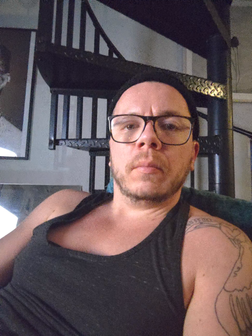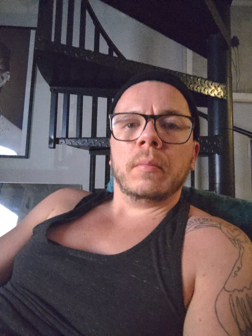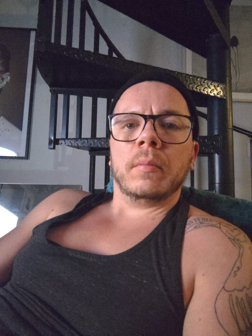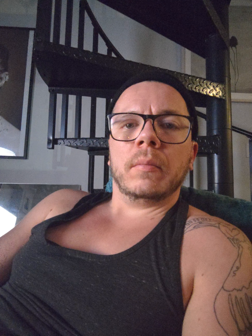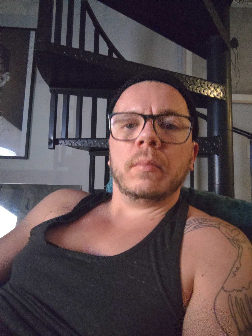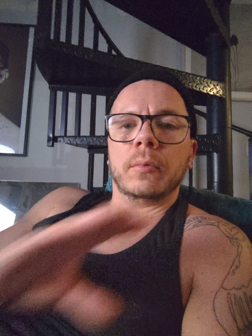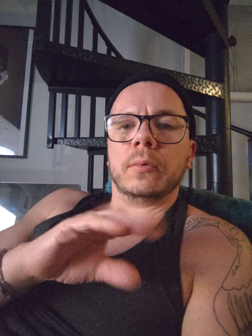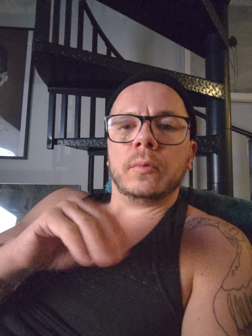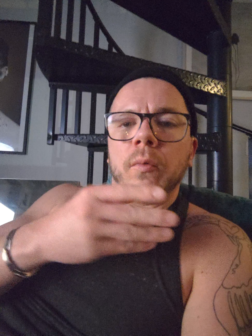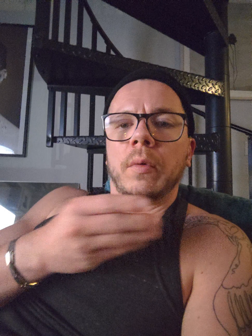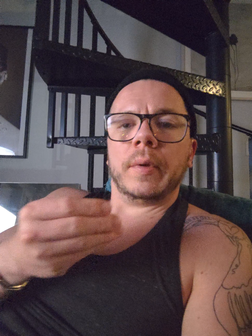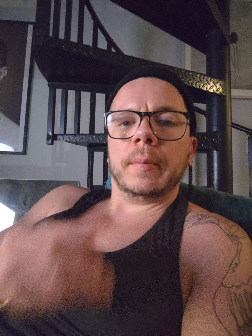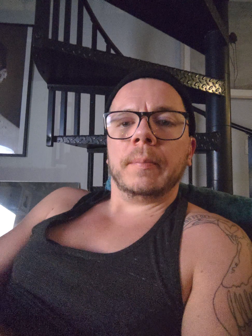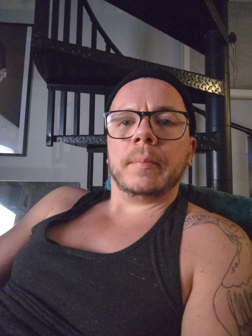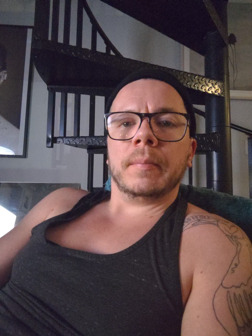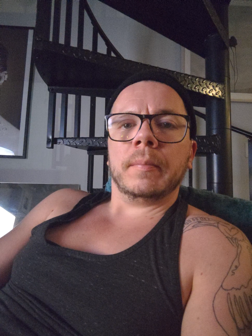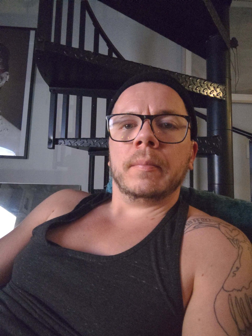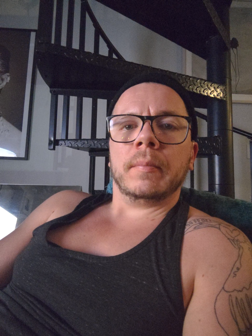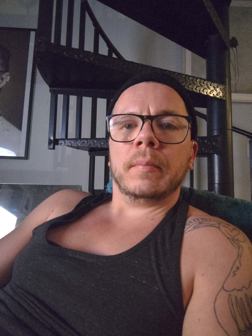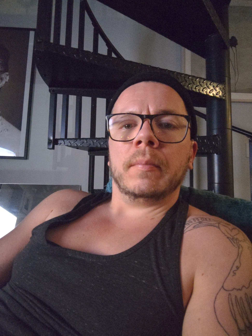story